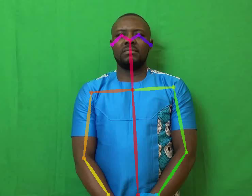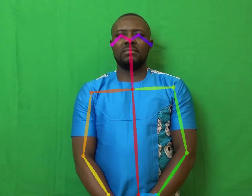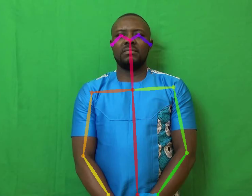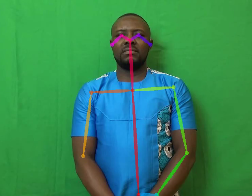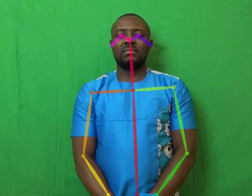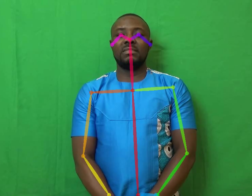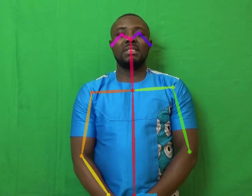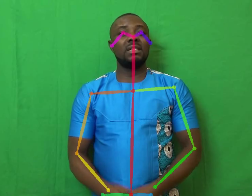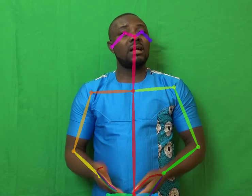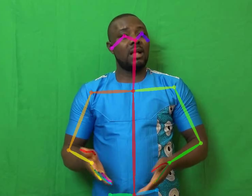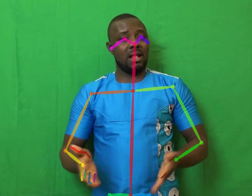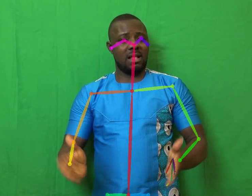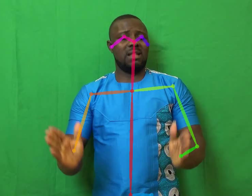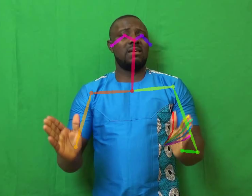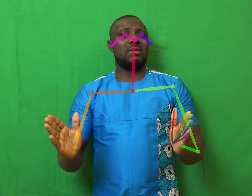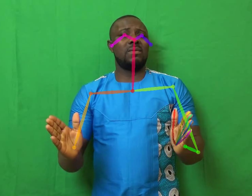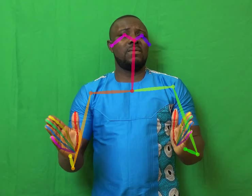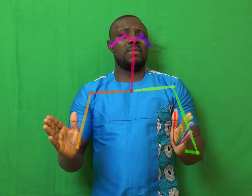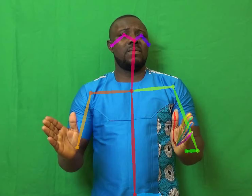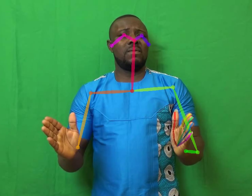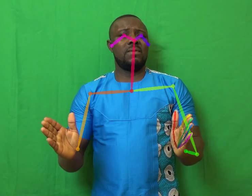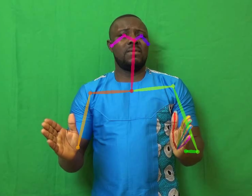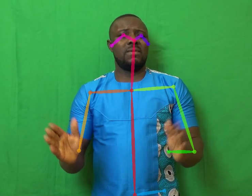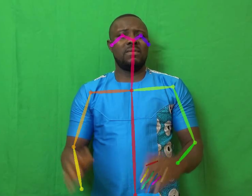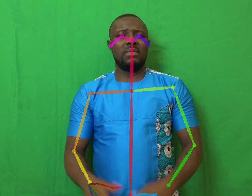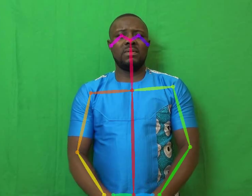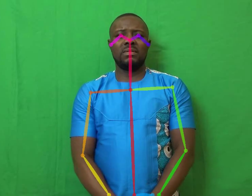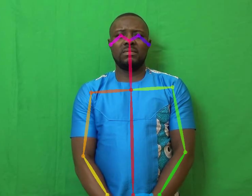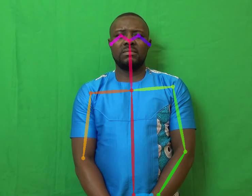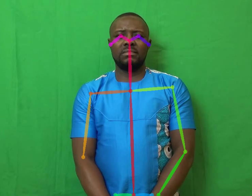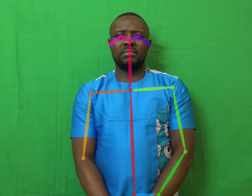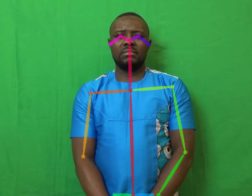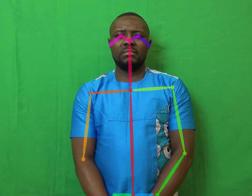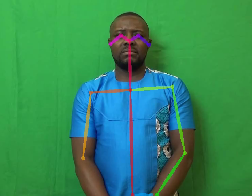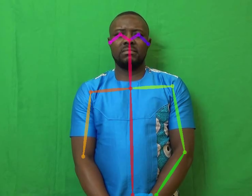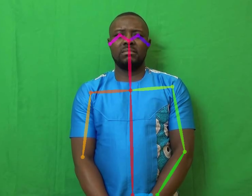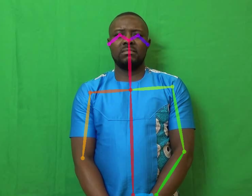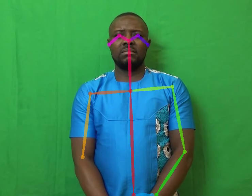allow